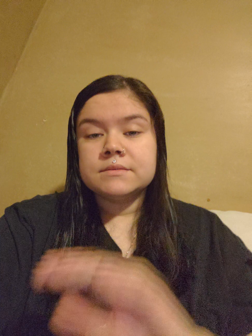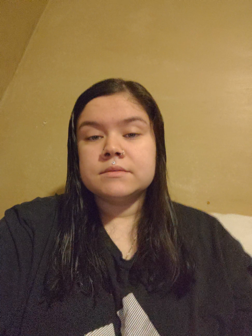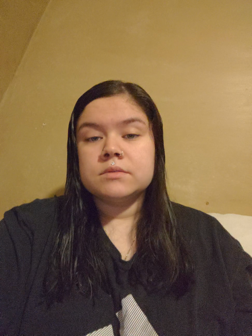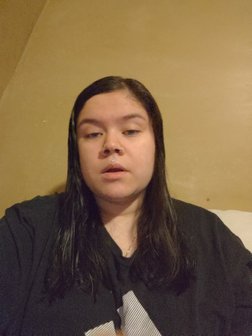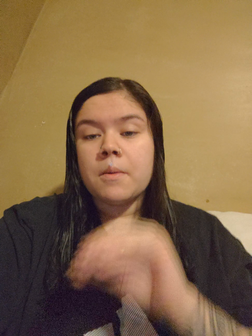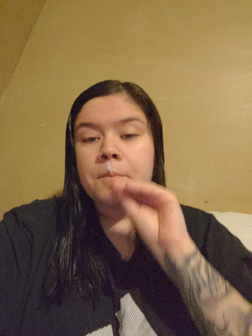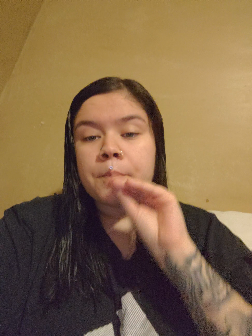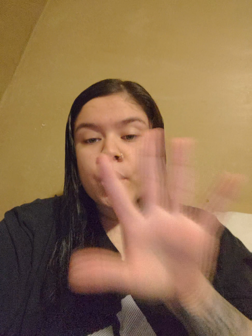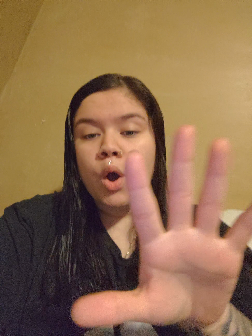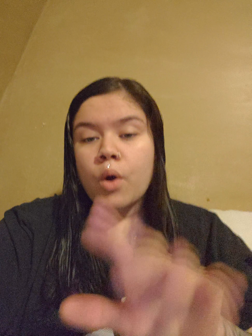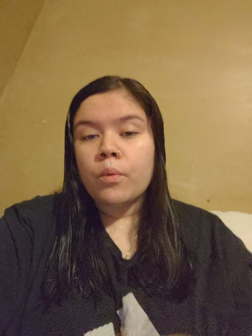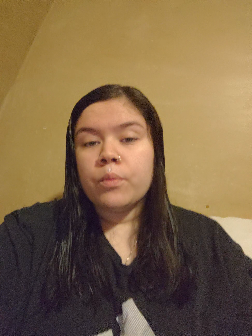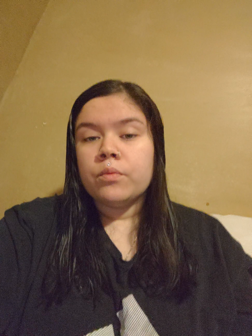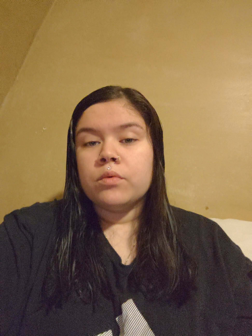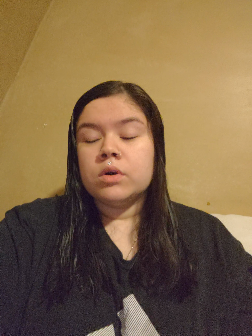blow